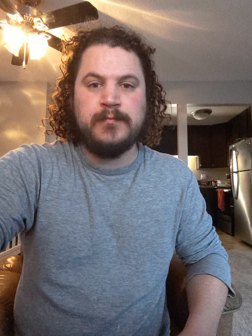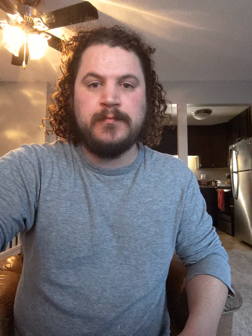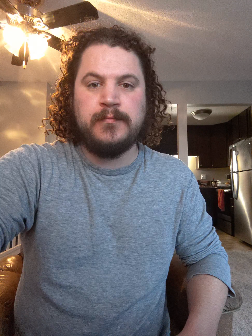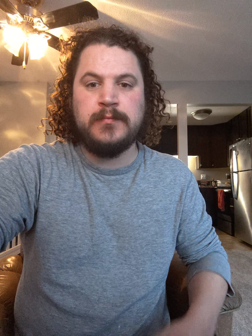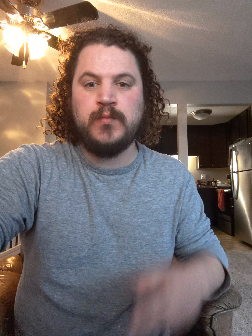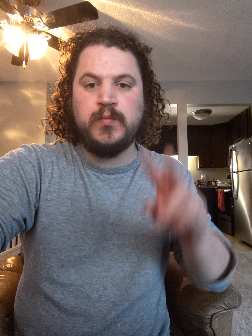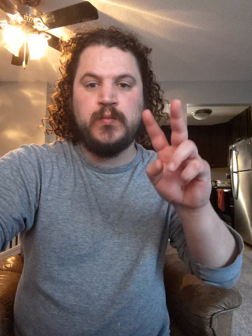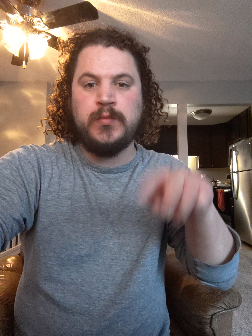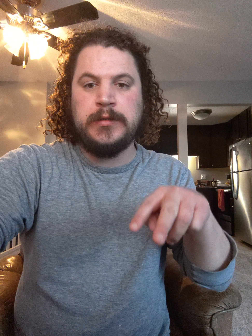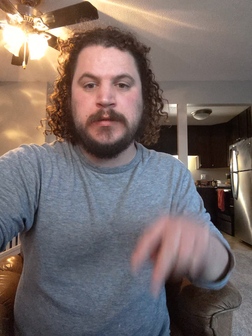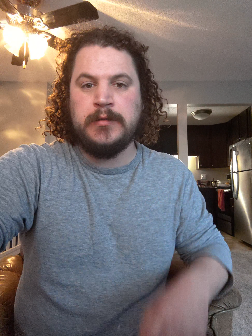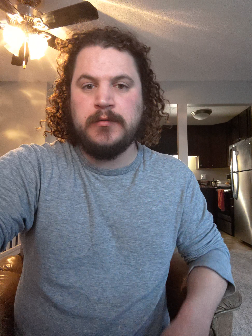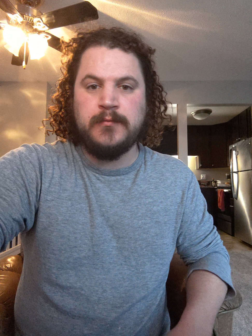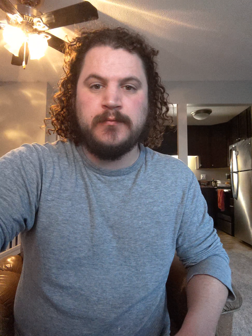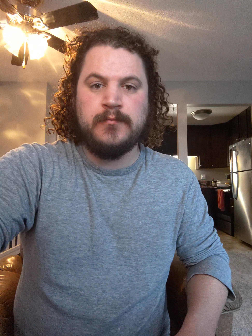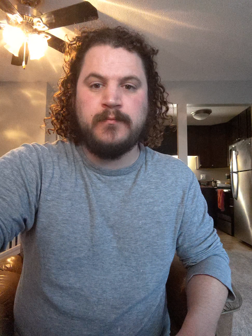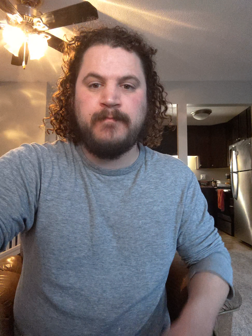read